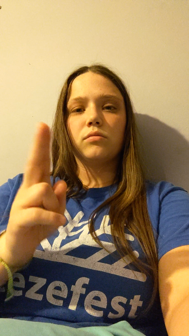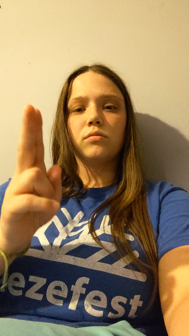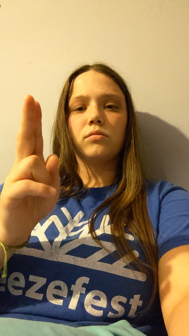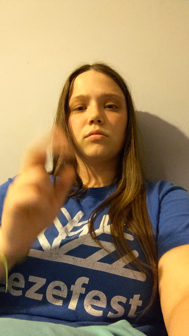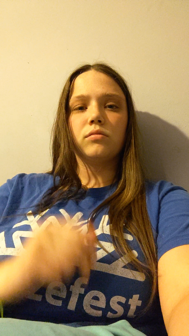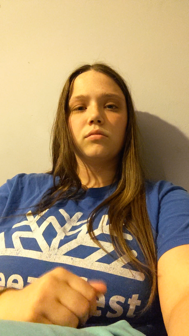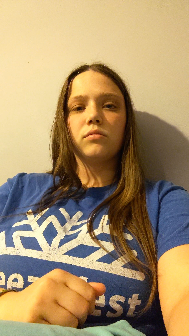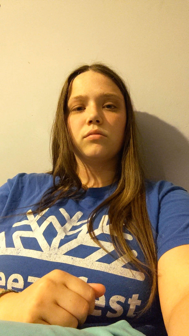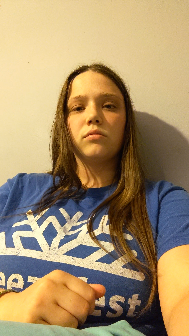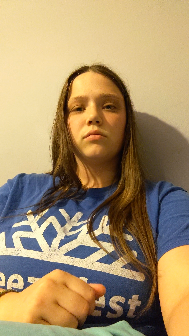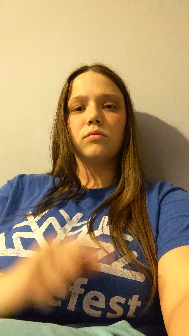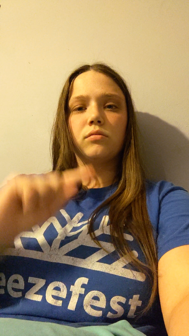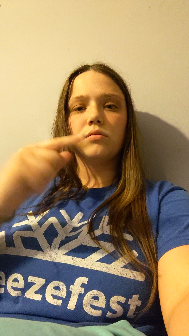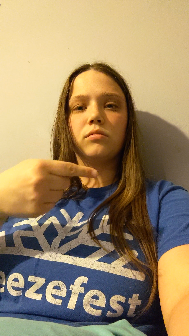hurt